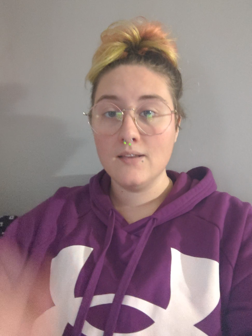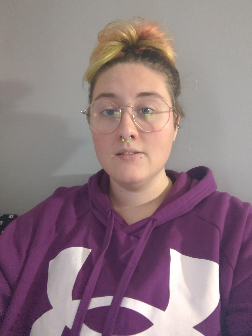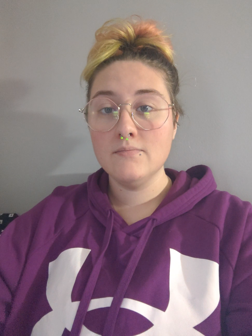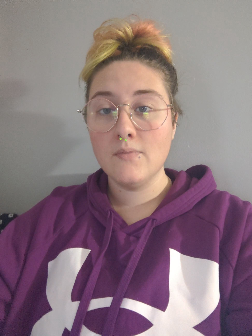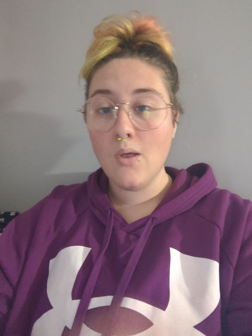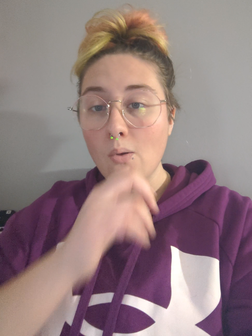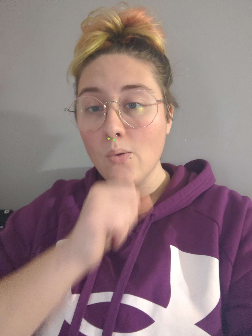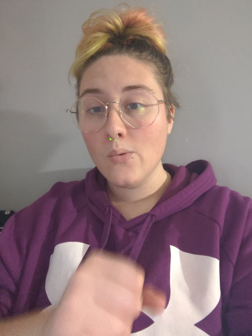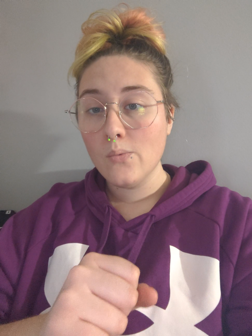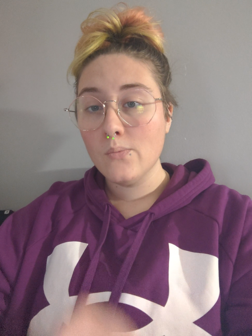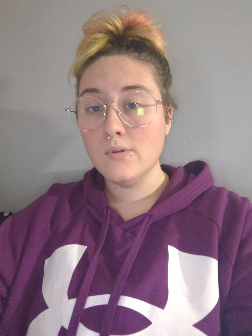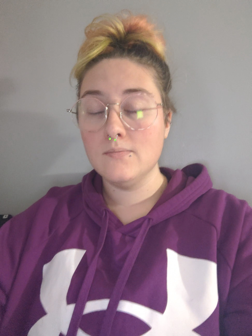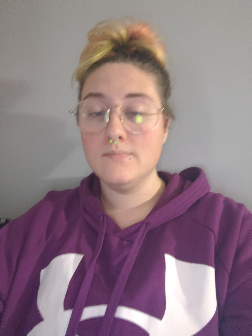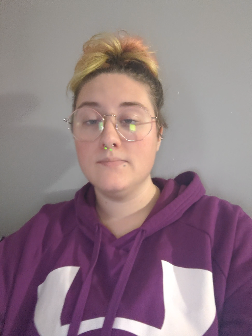old